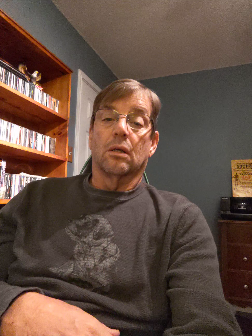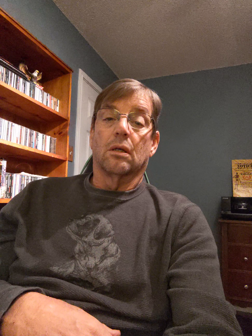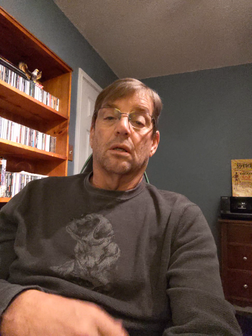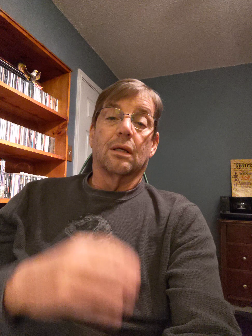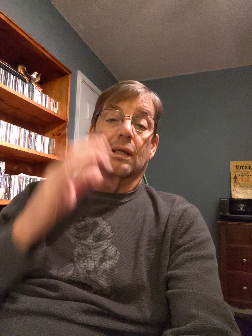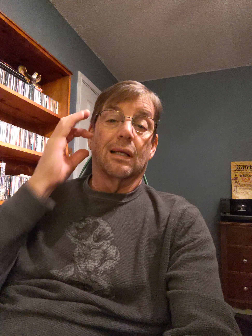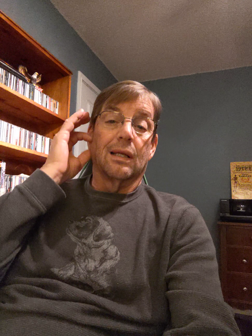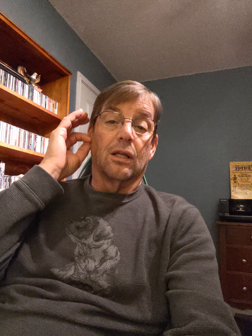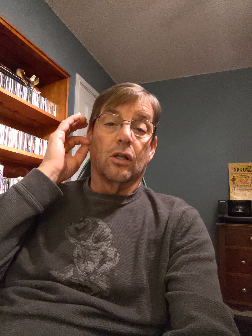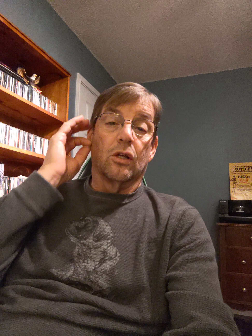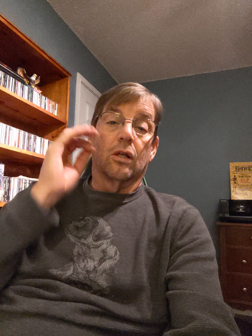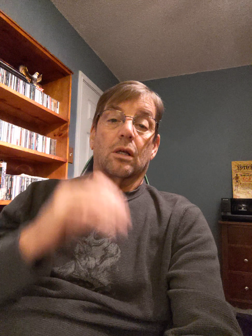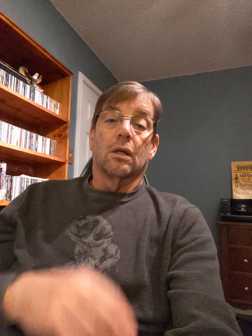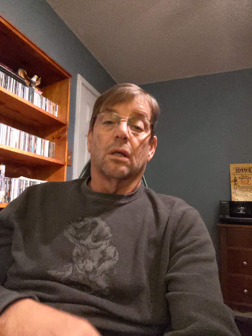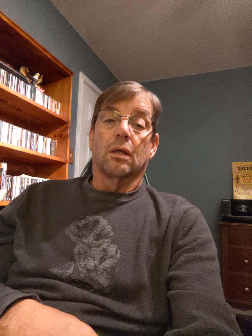ear